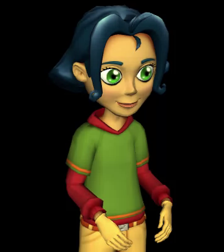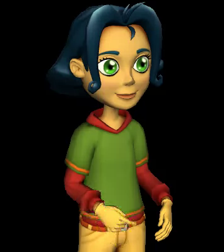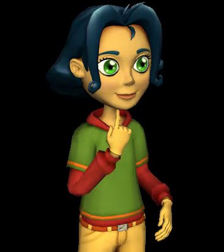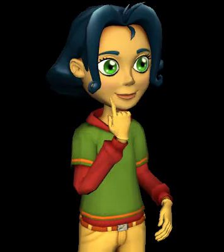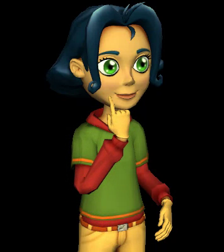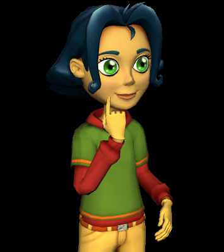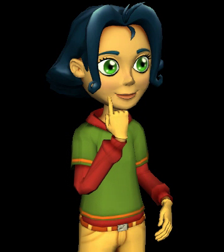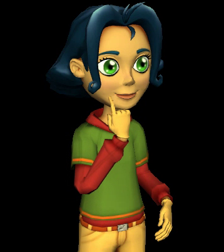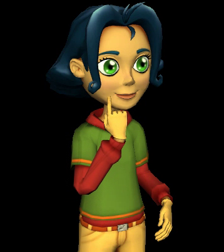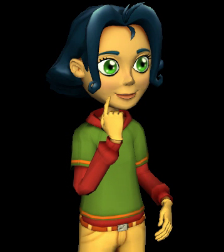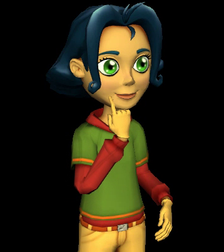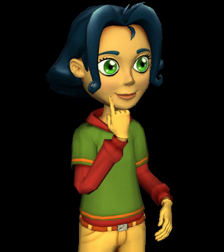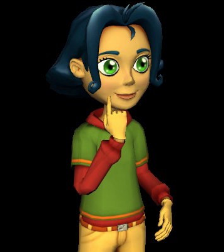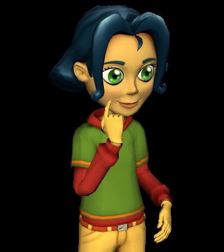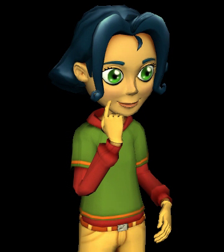سكر